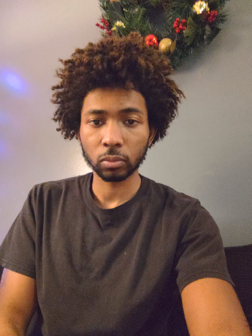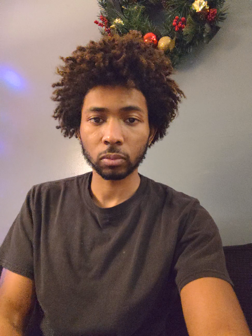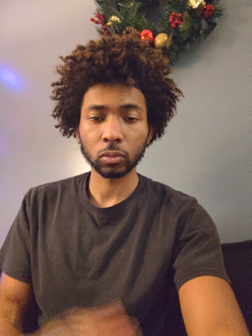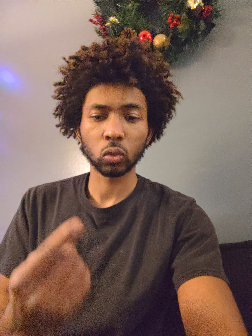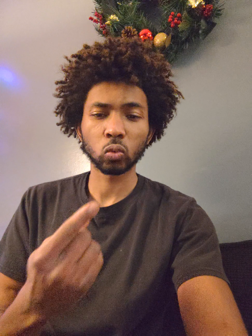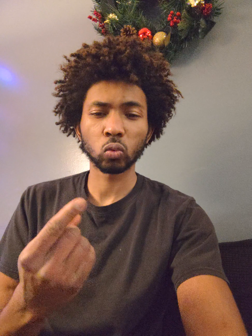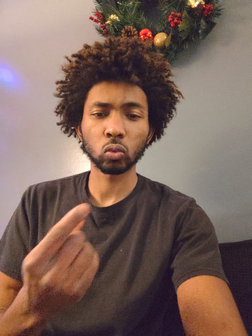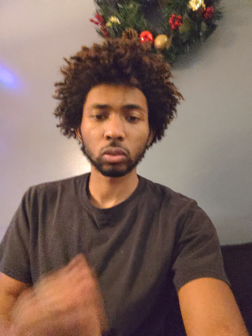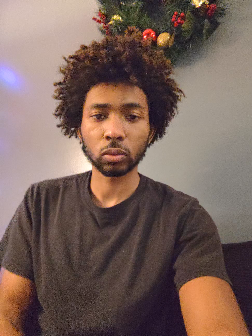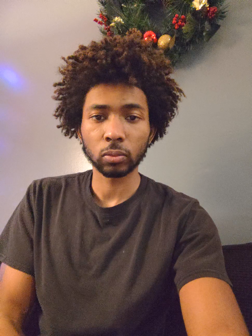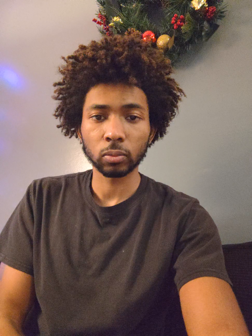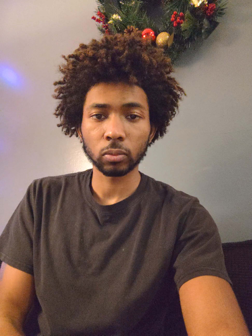owie